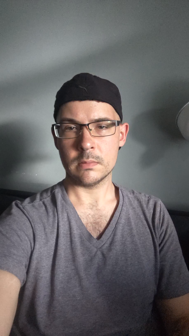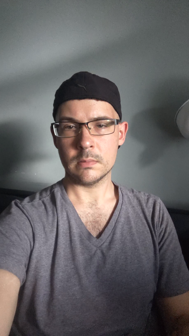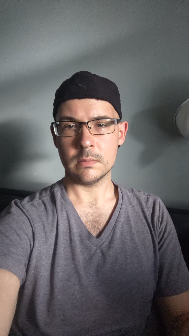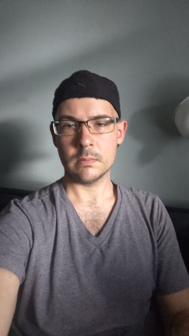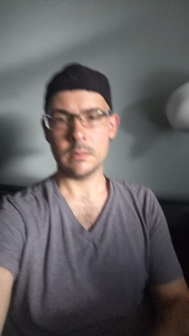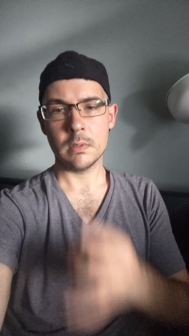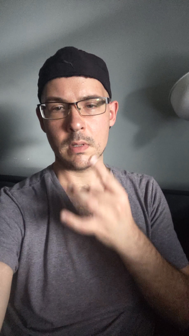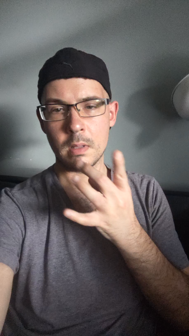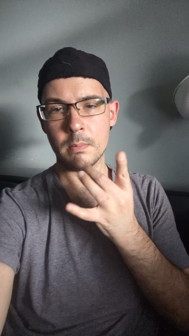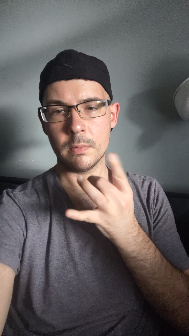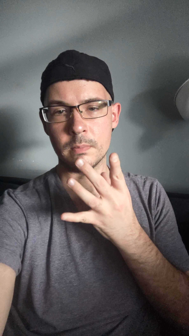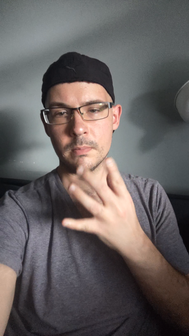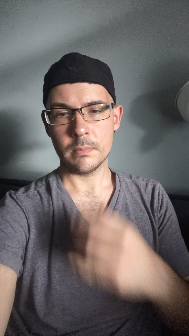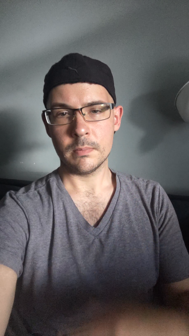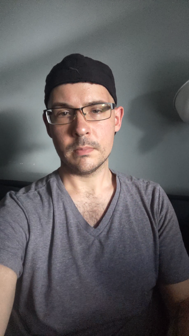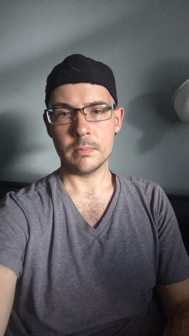light bulb